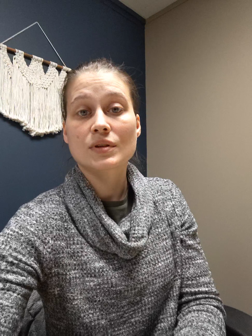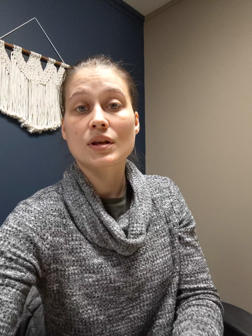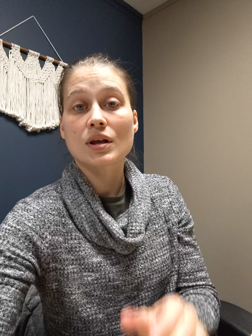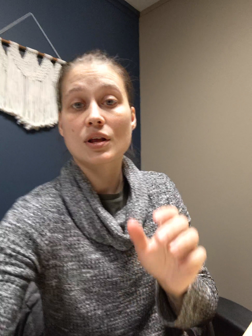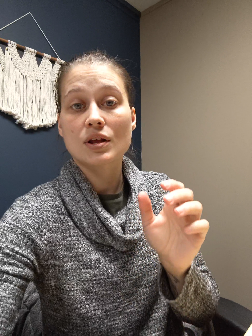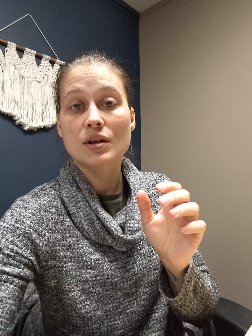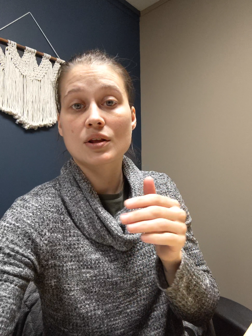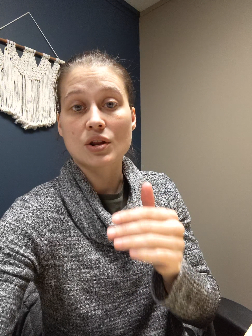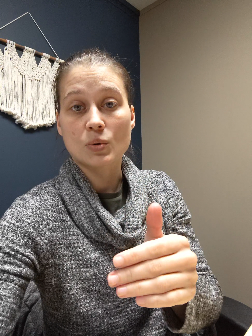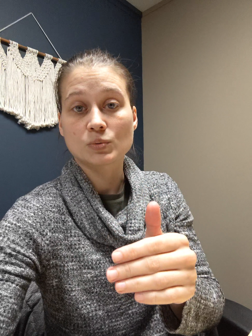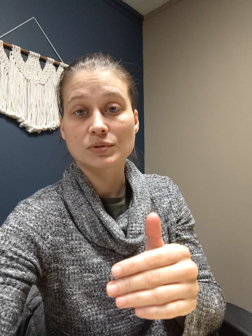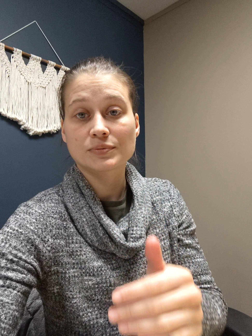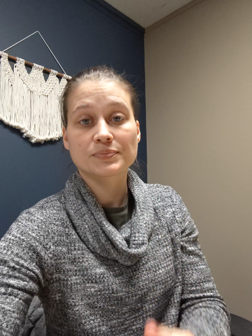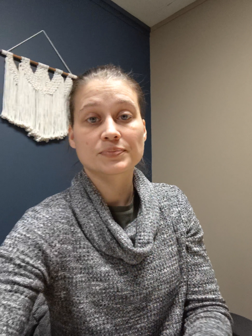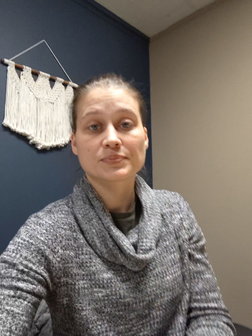close